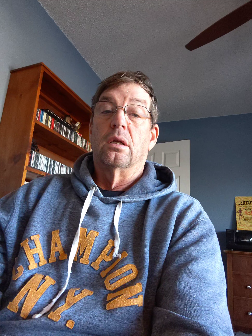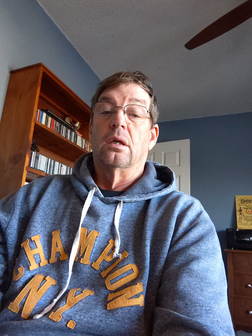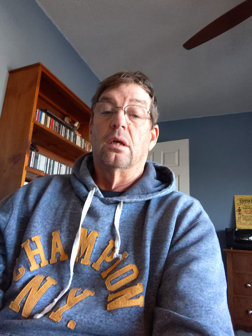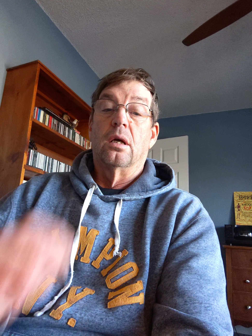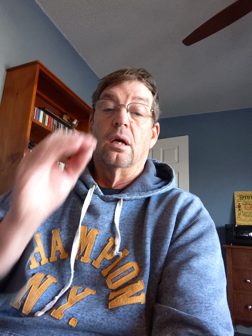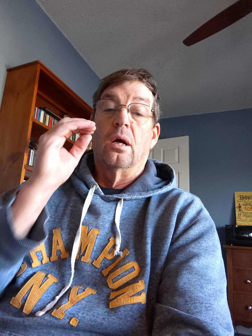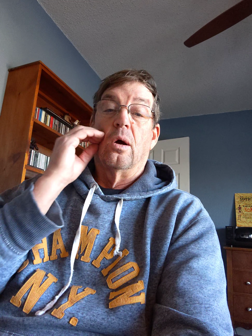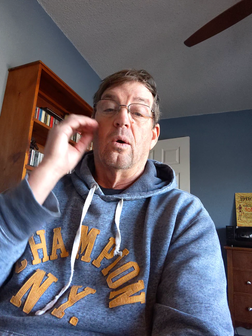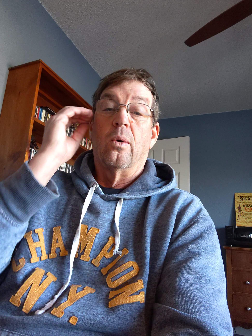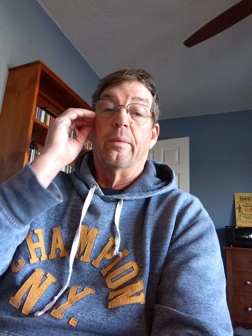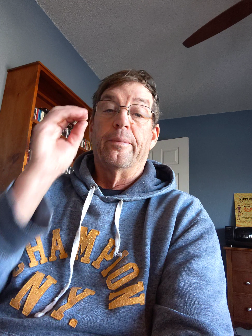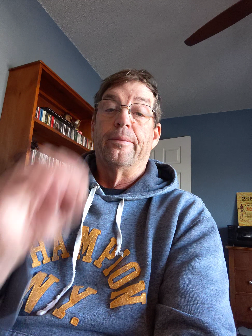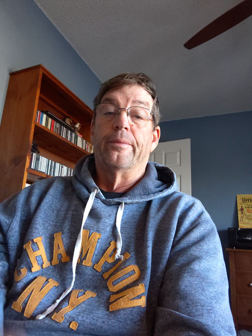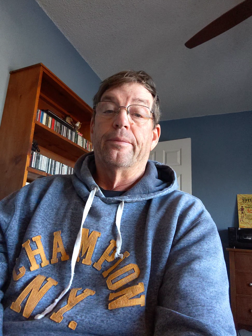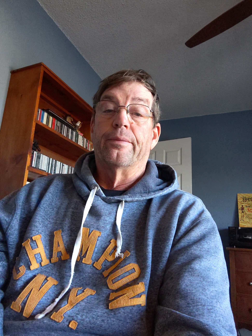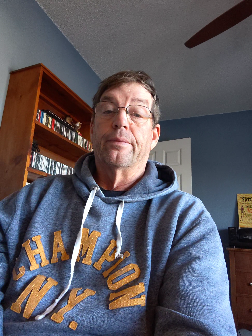home